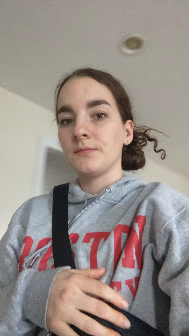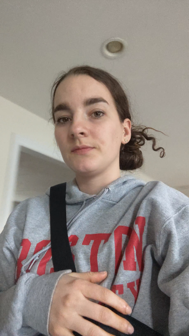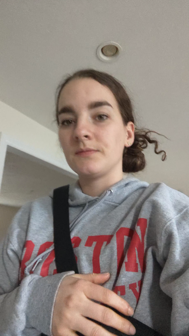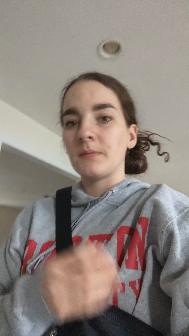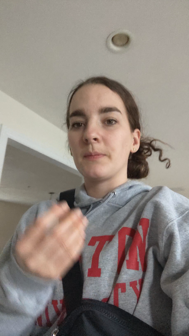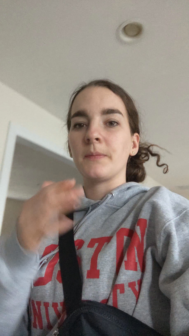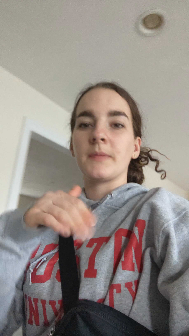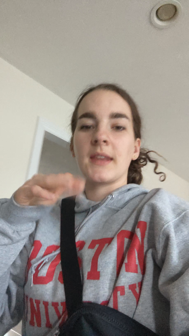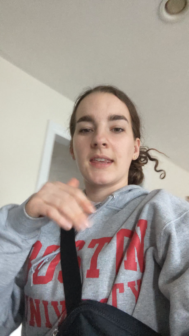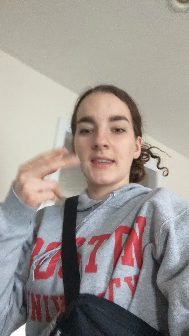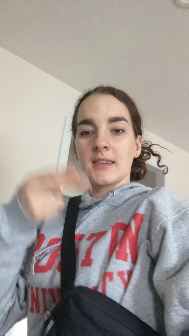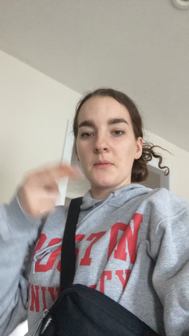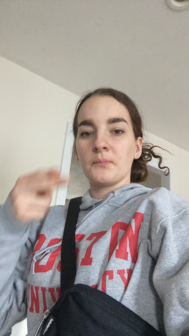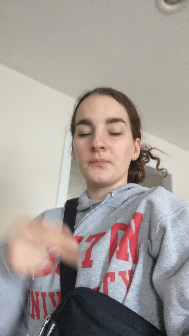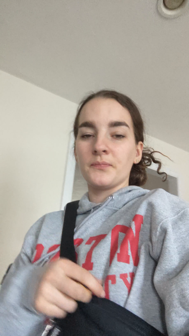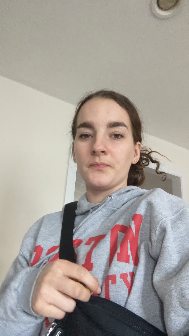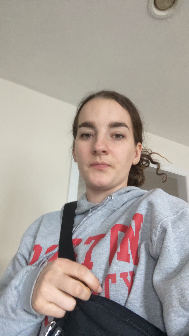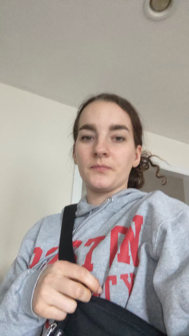pet's name